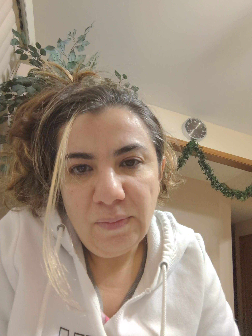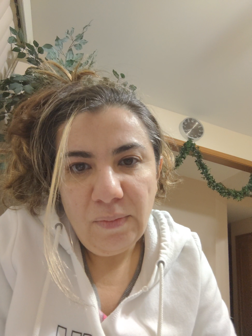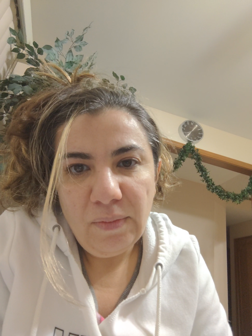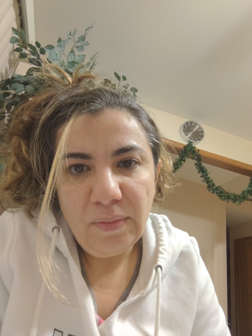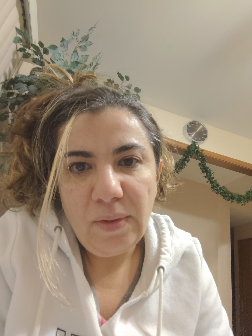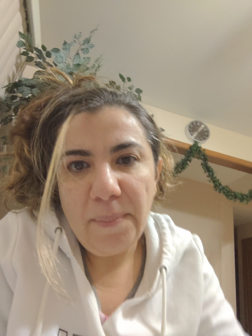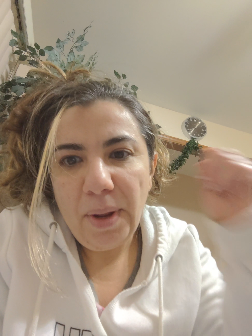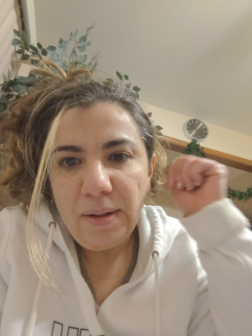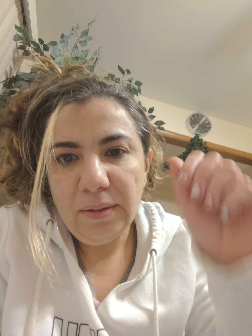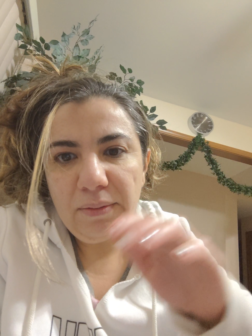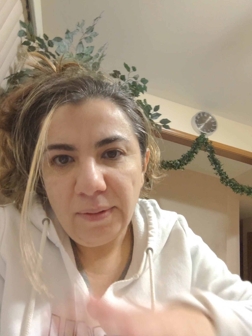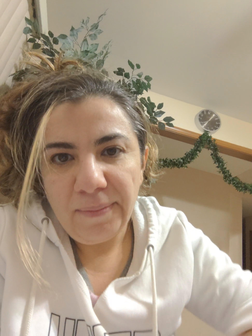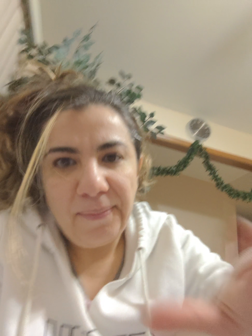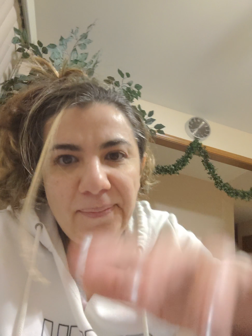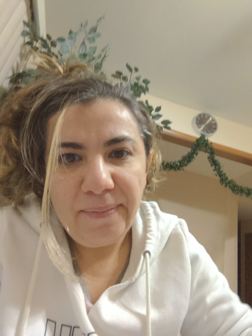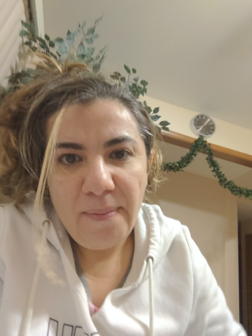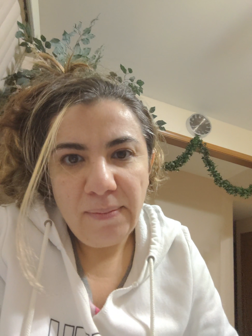backyard